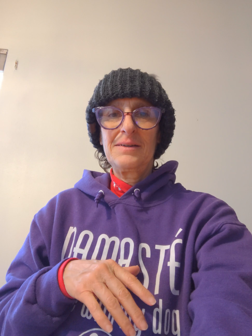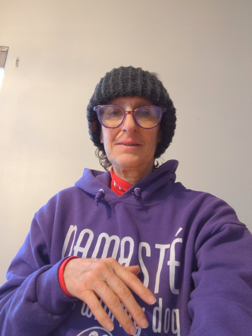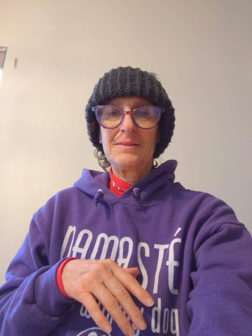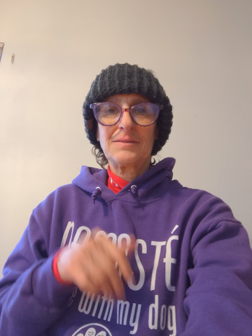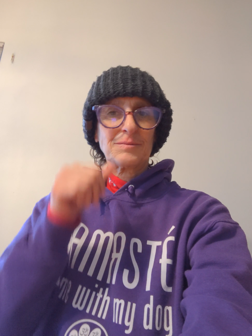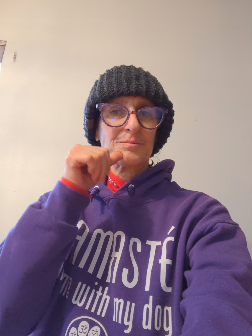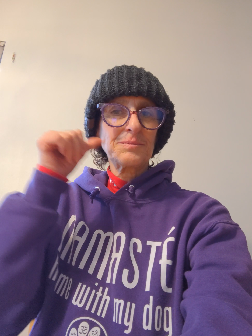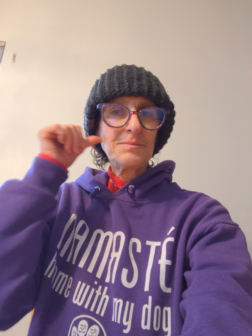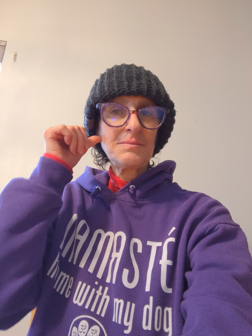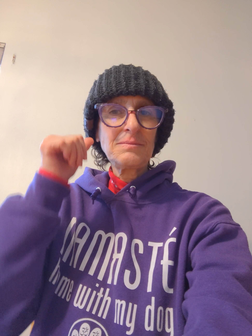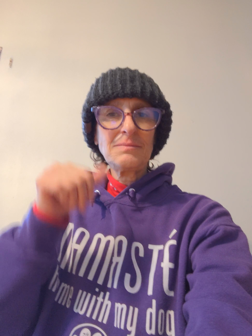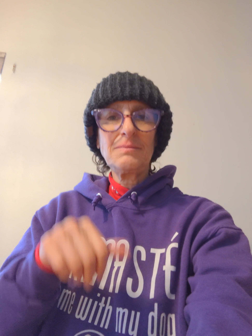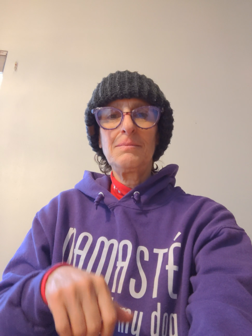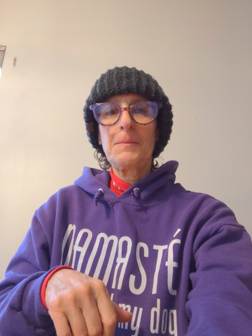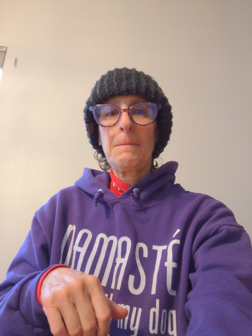yesterday